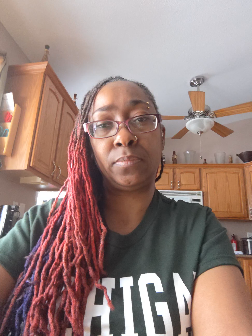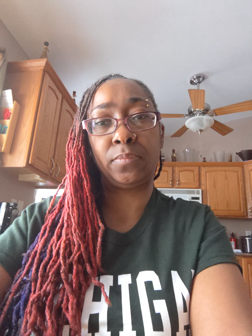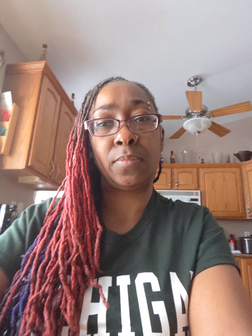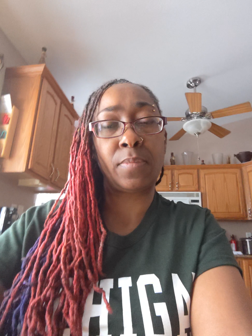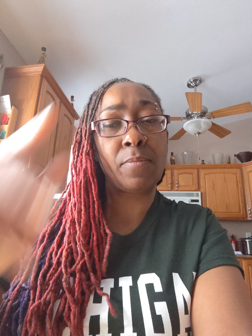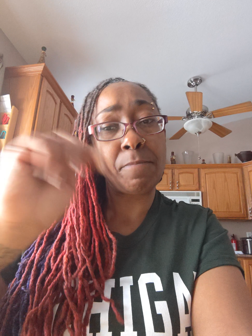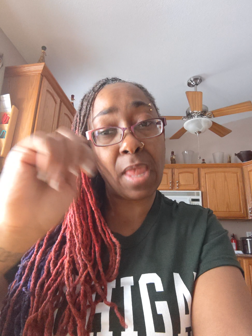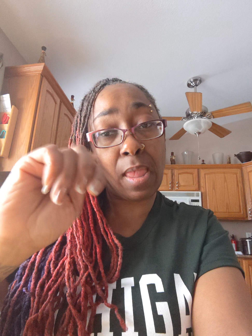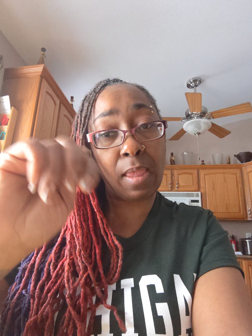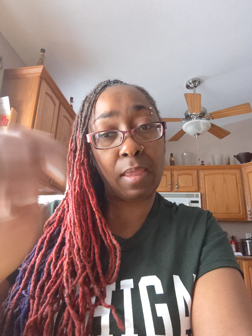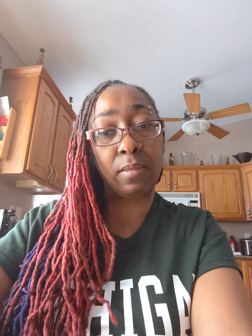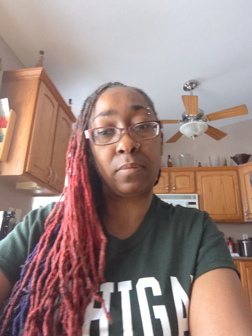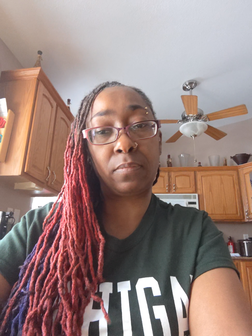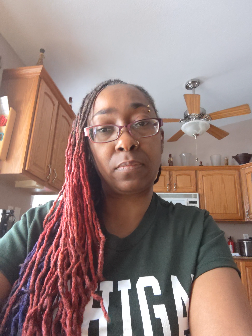potty